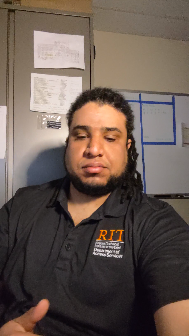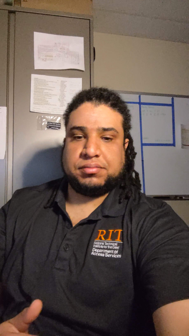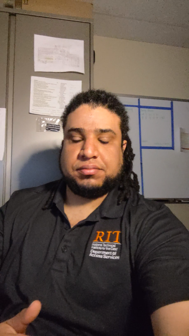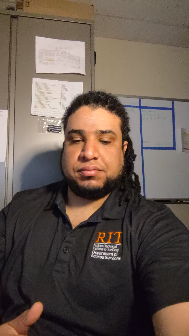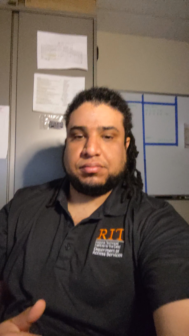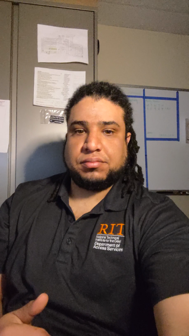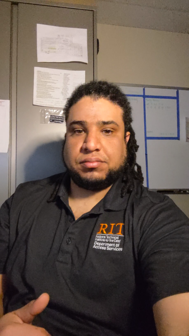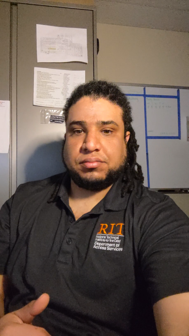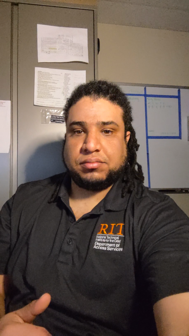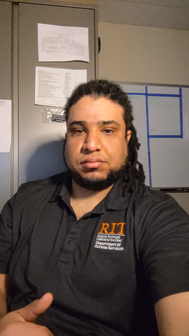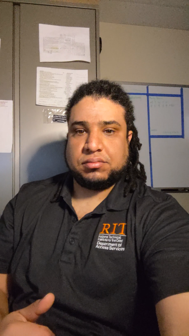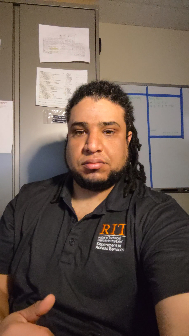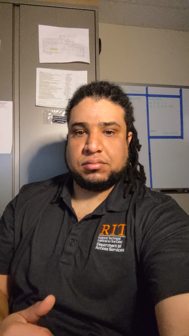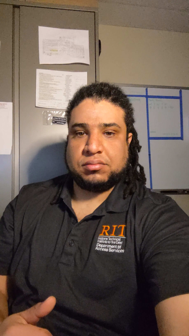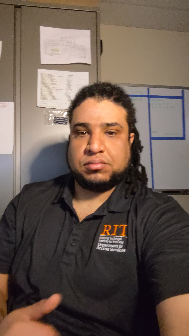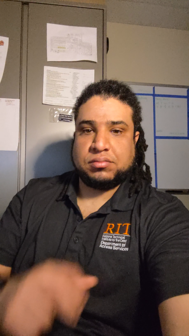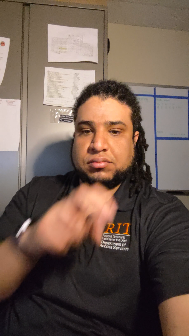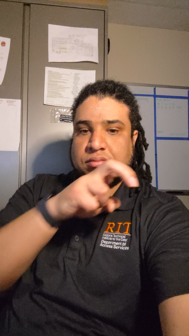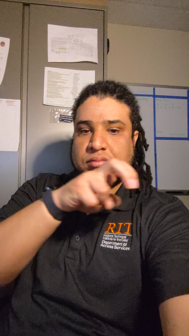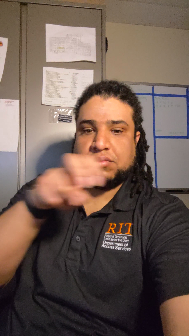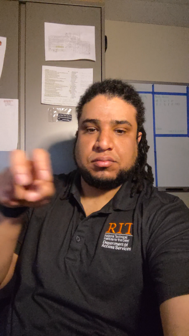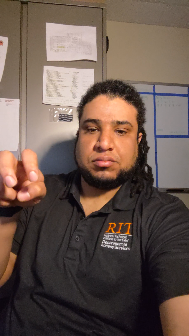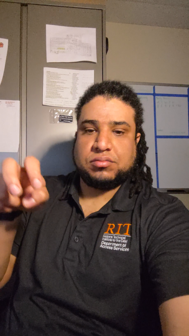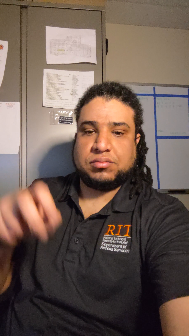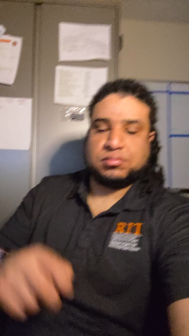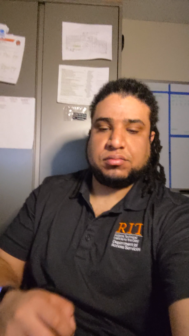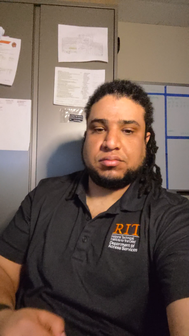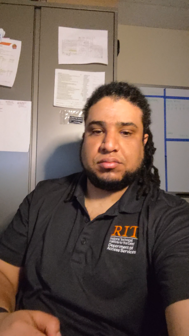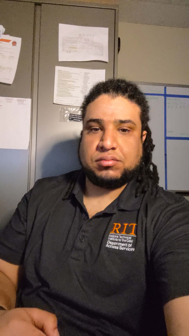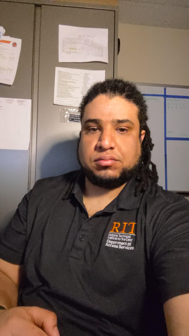couch